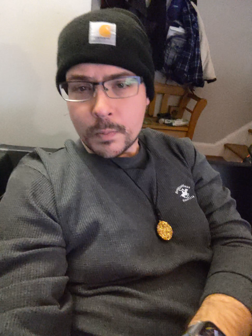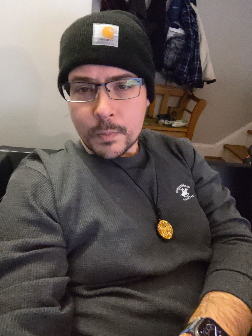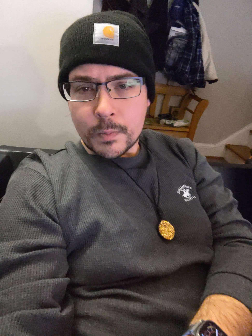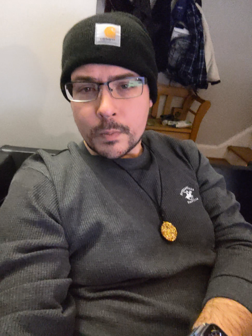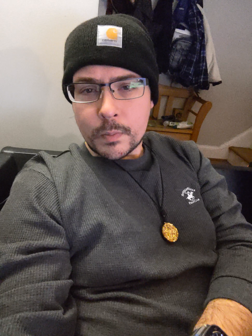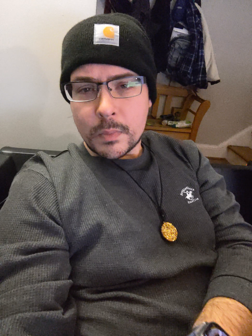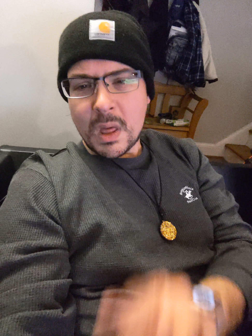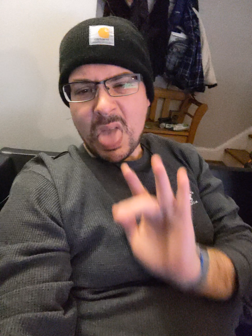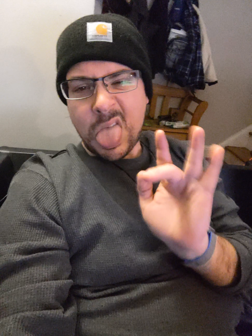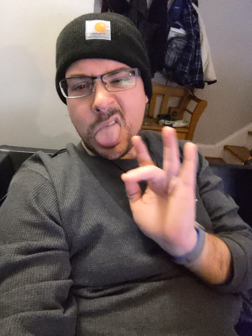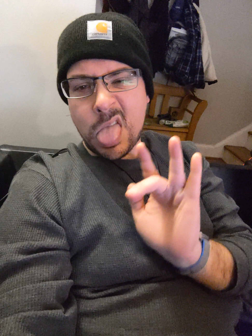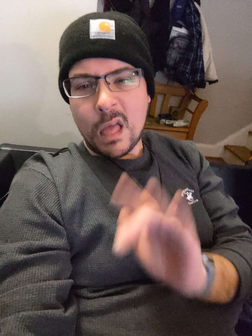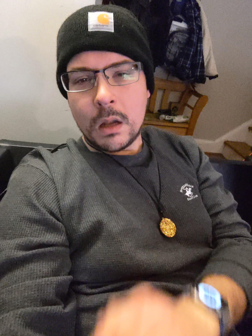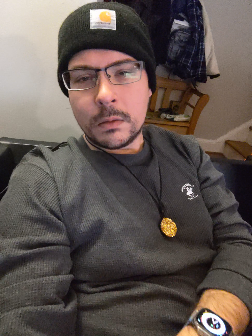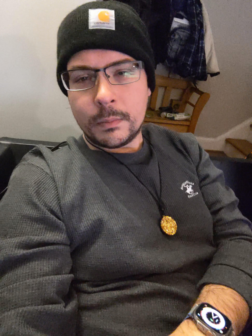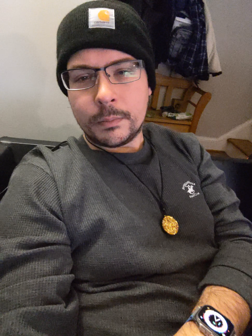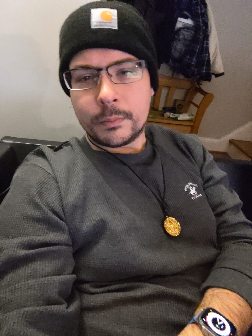yucky